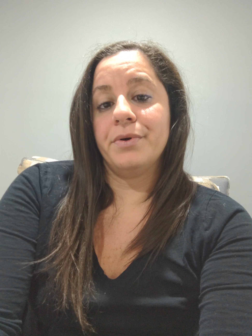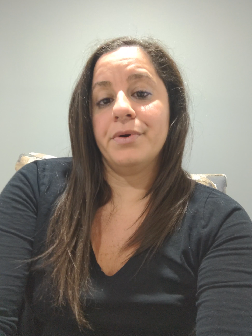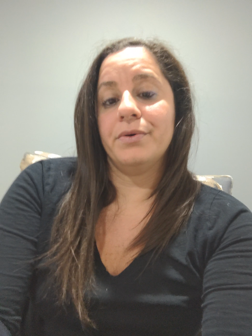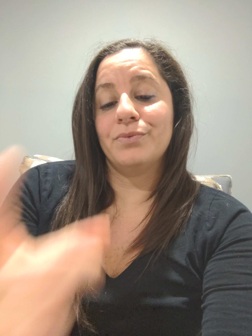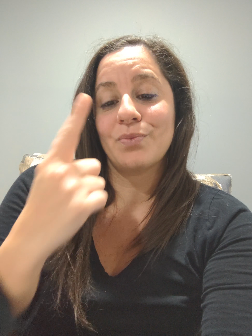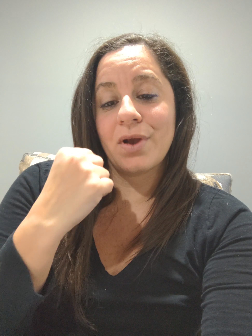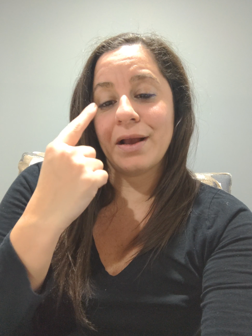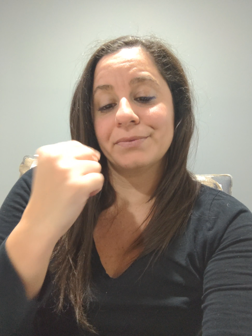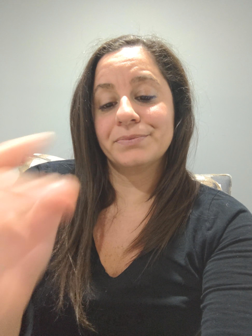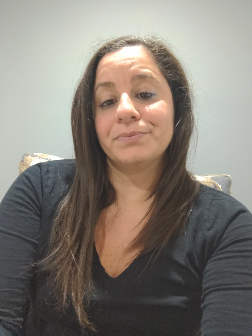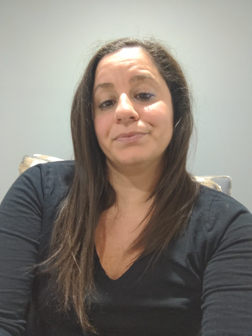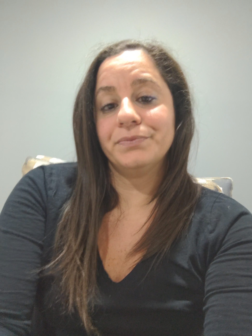cry